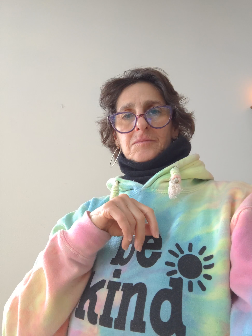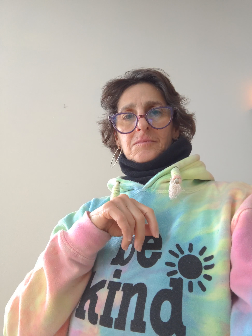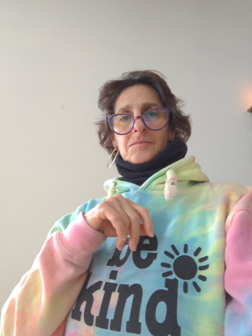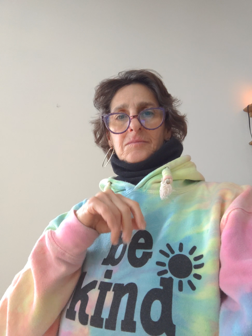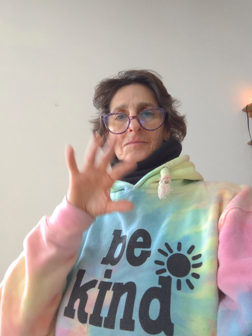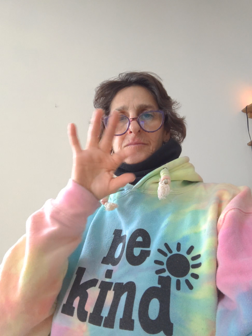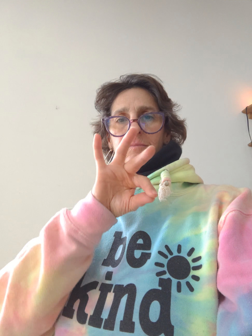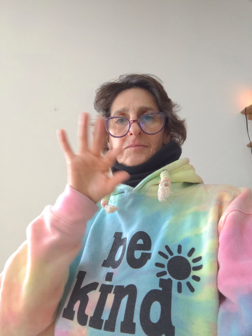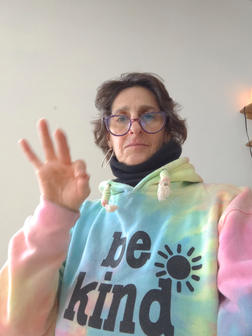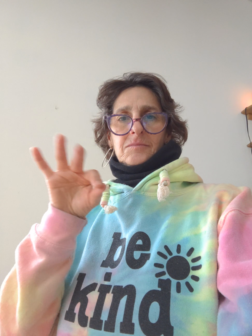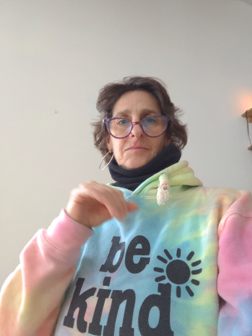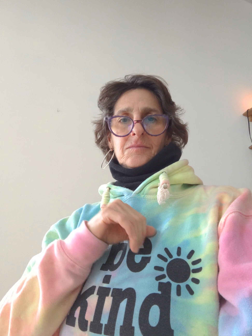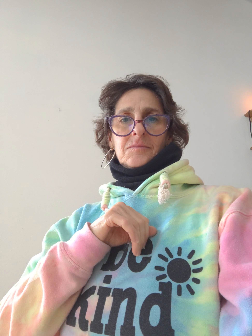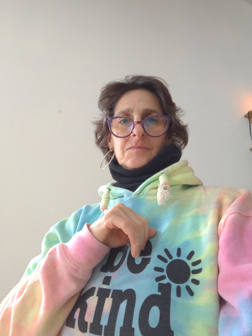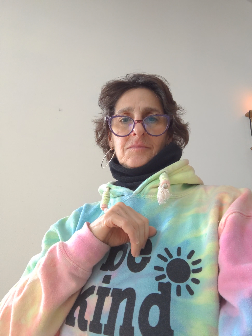french fries